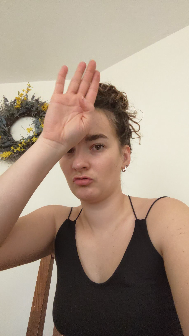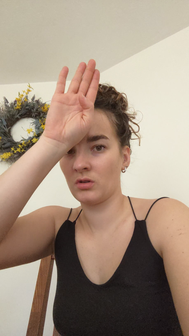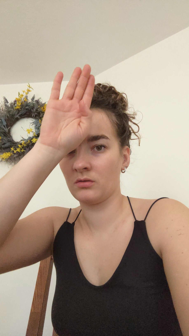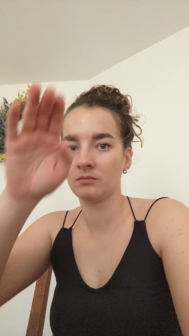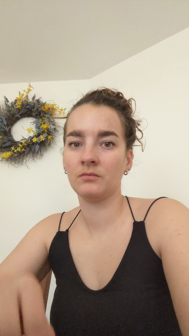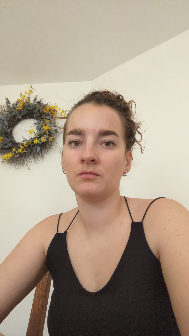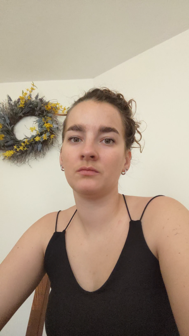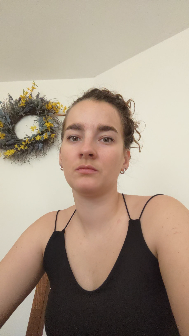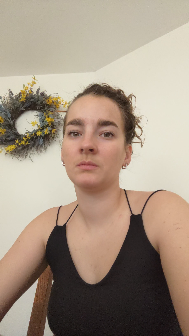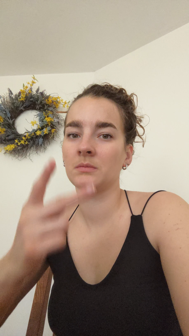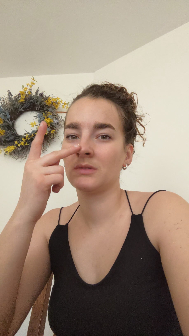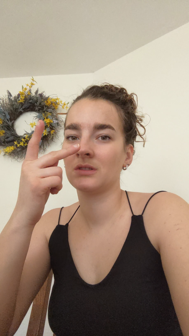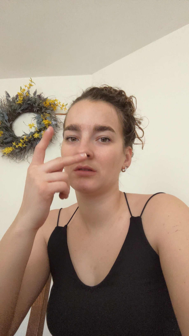penis